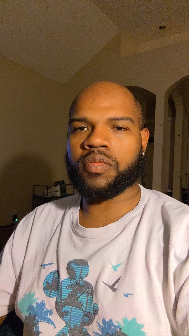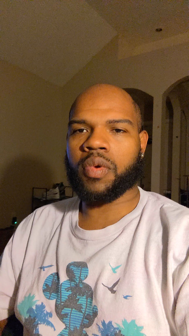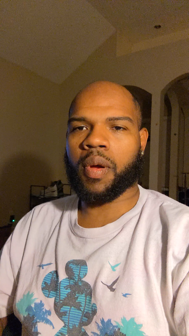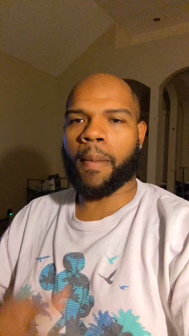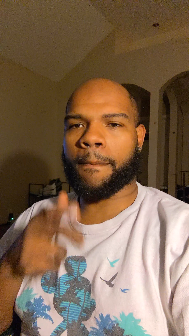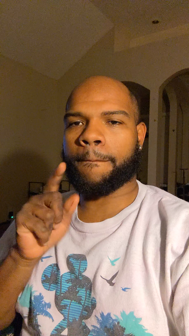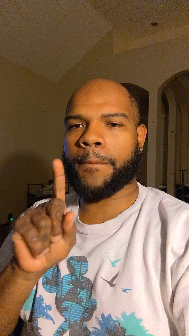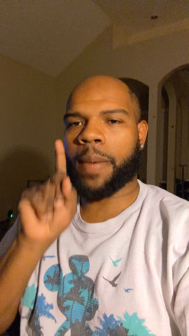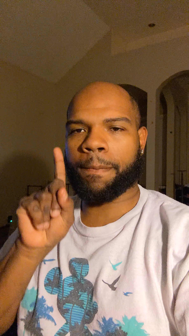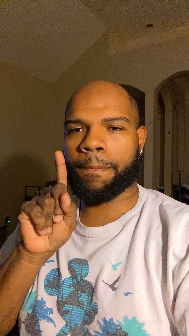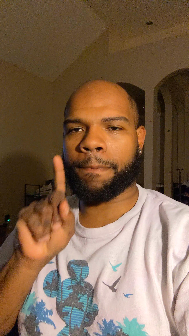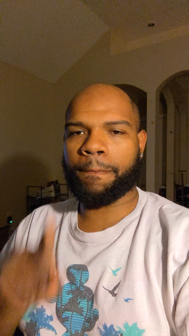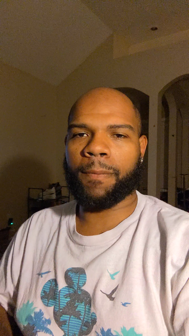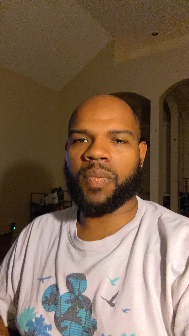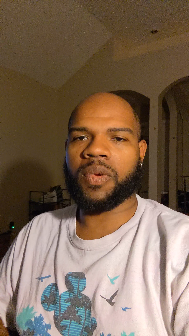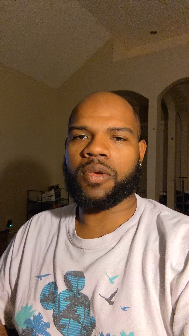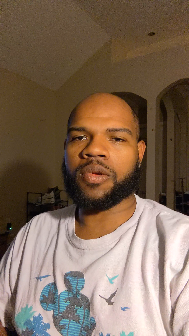bump